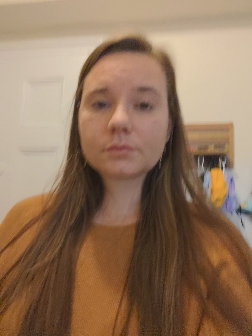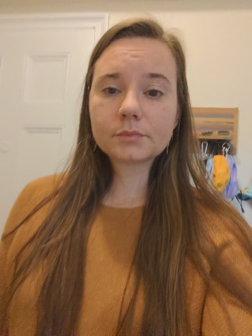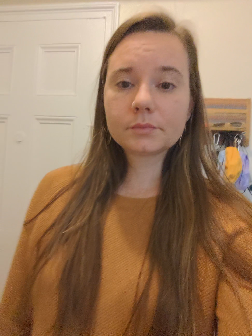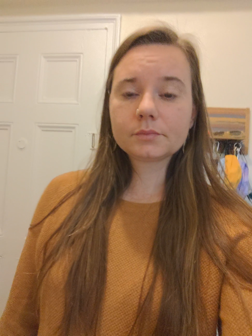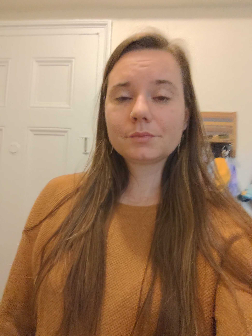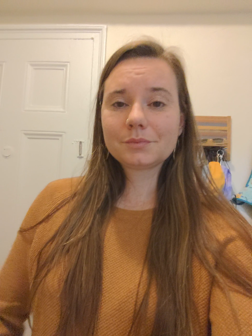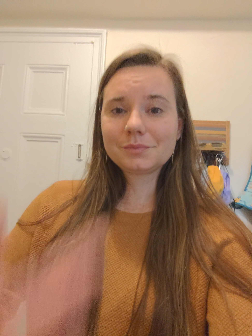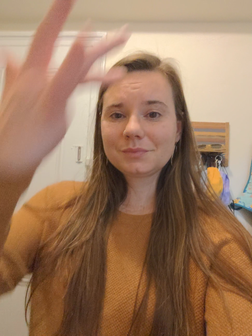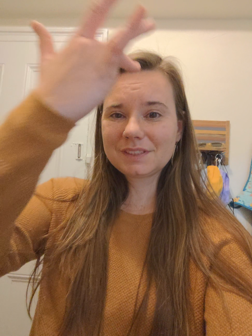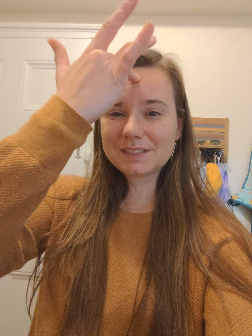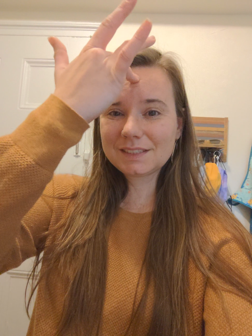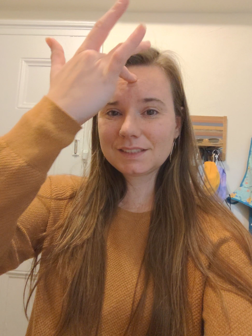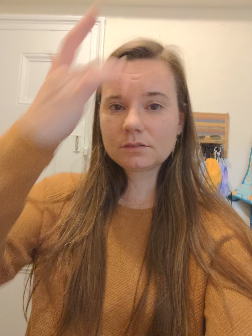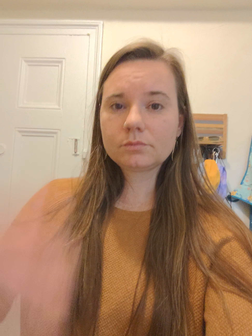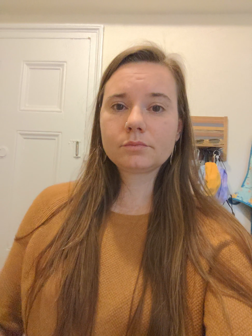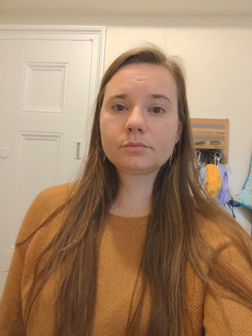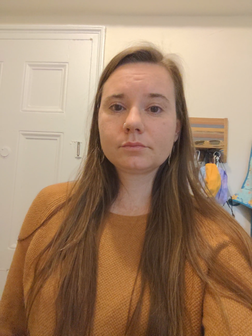sick